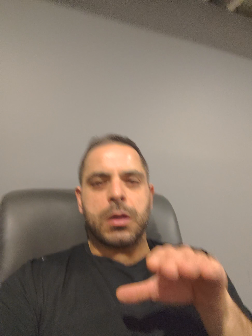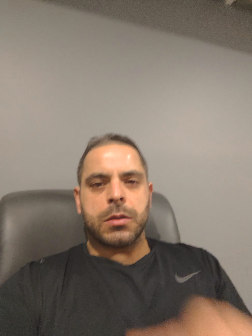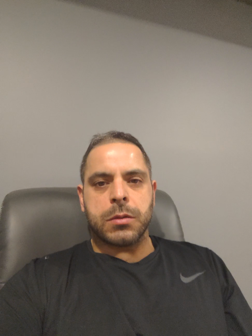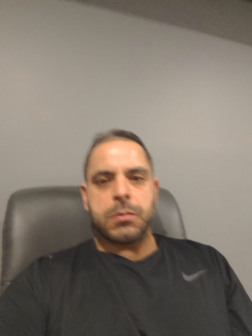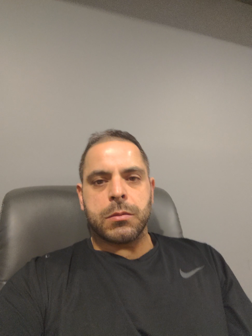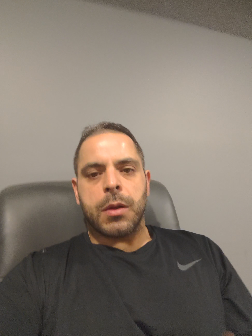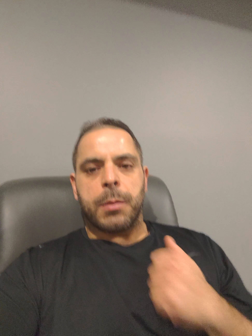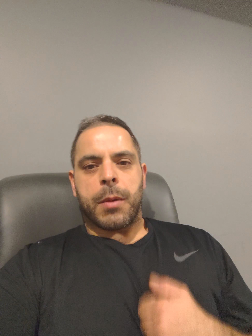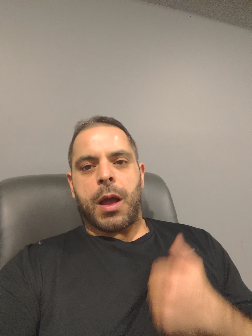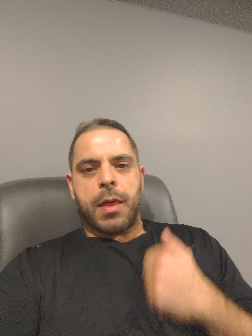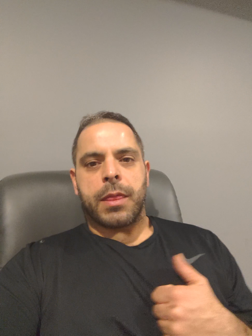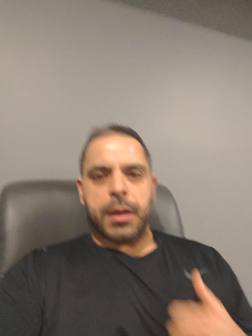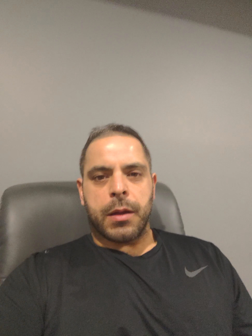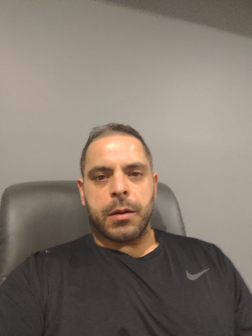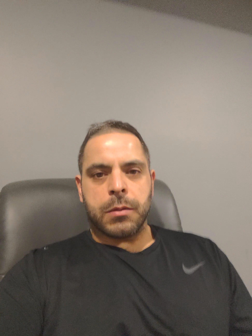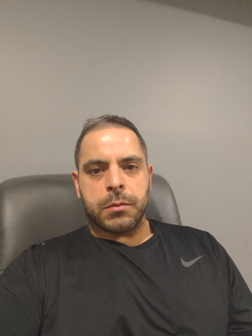bath